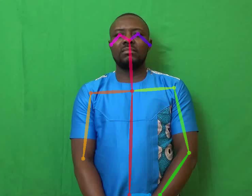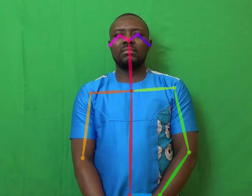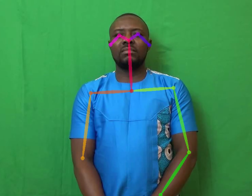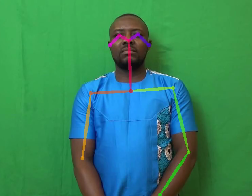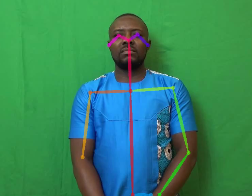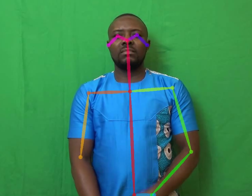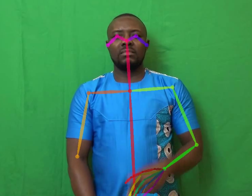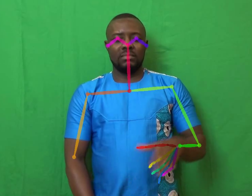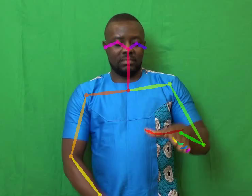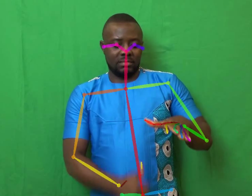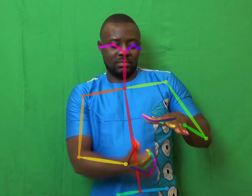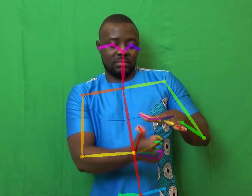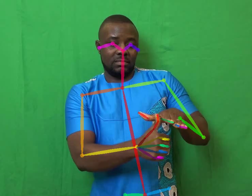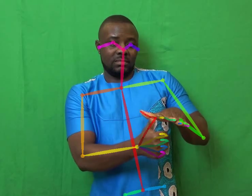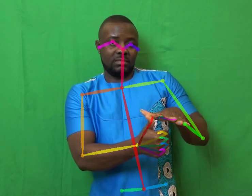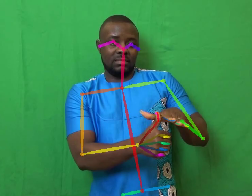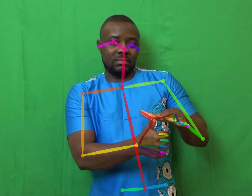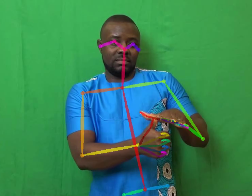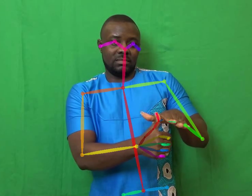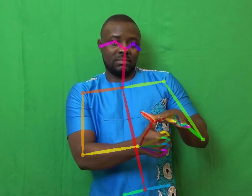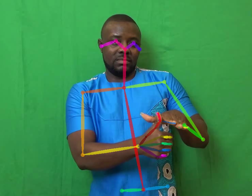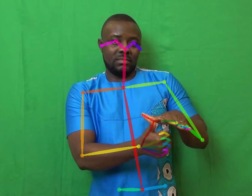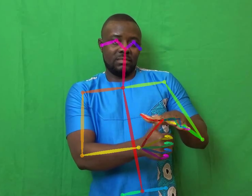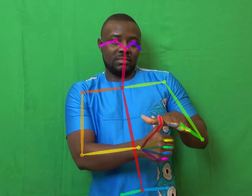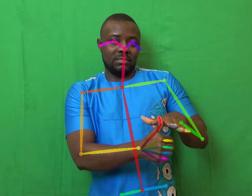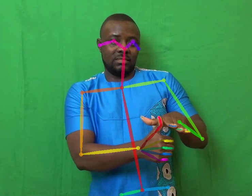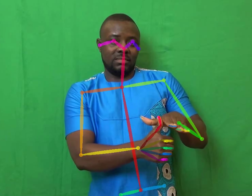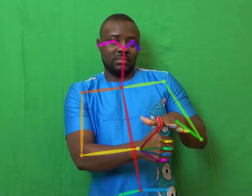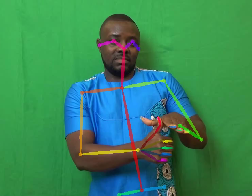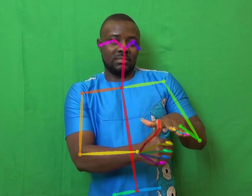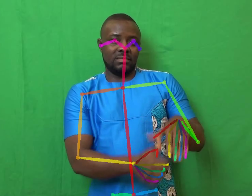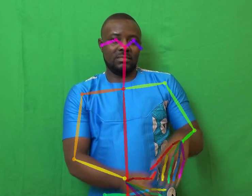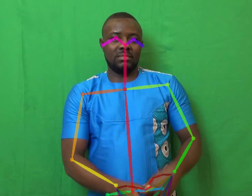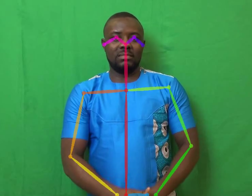sandals